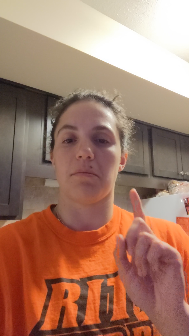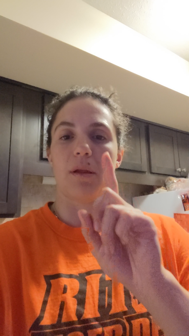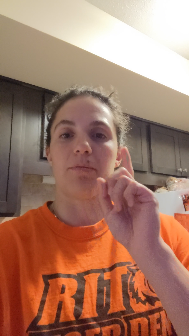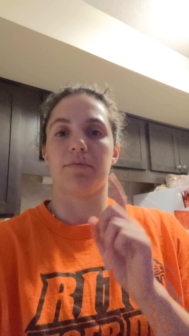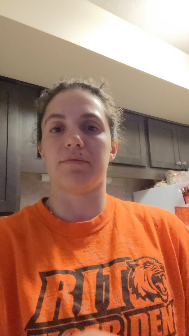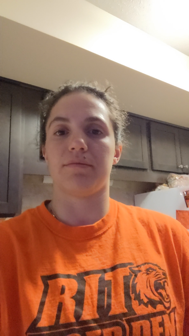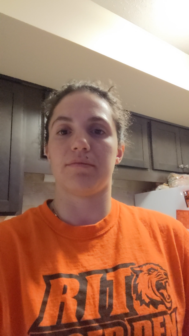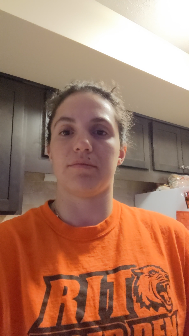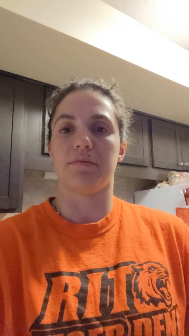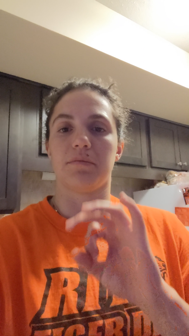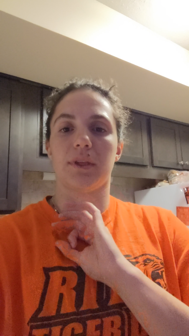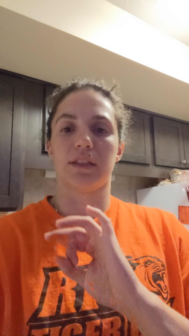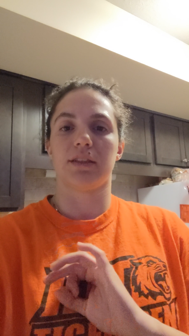button